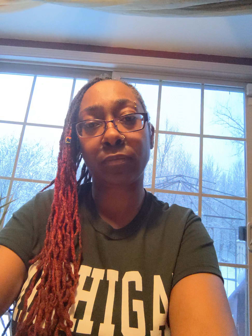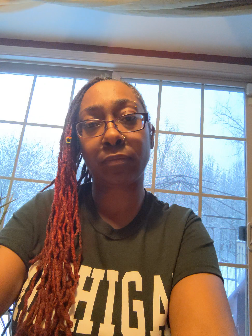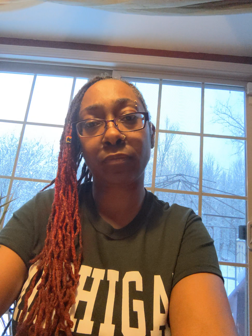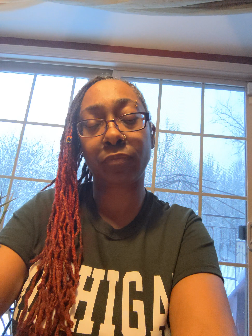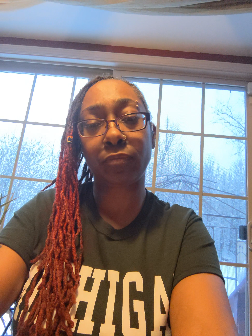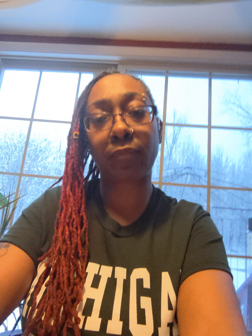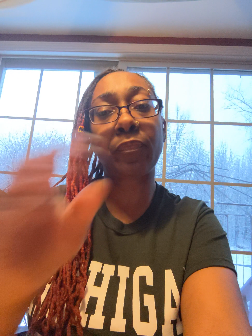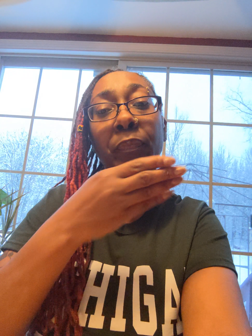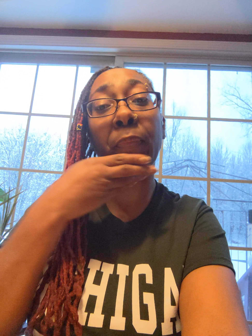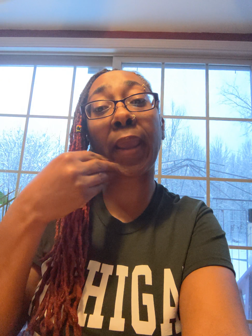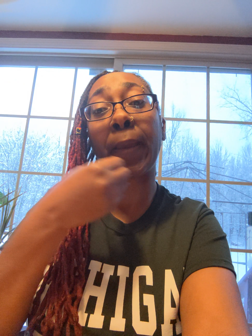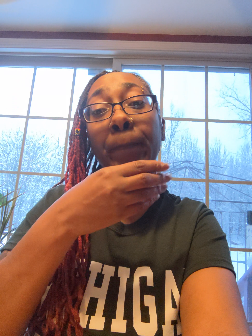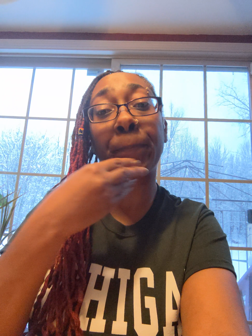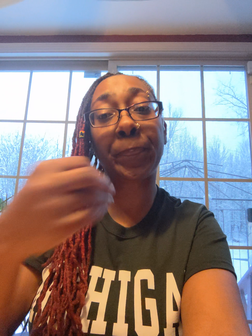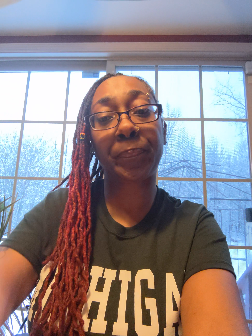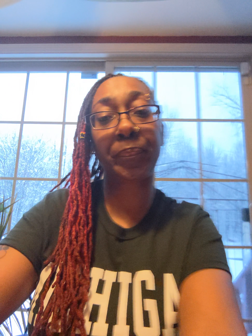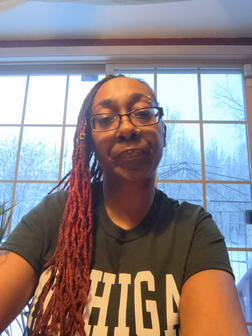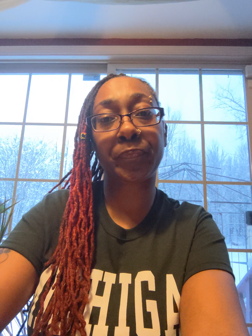napkin